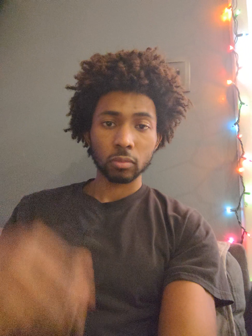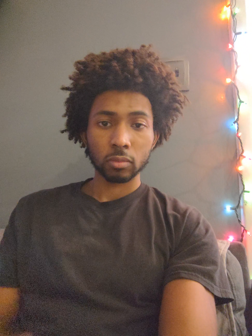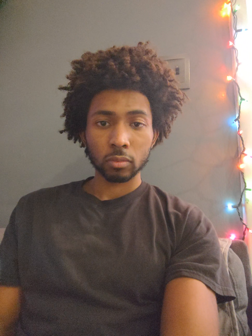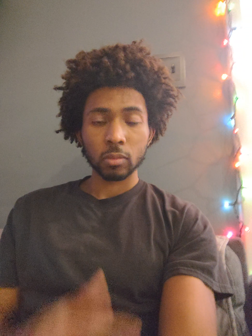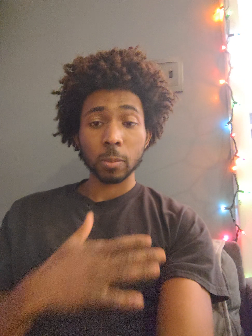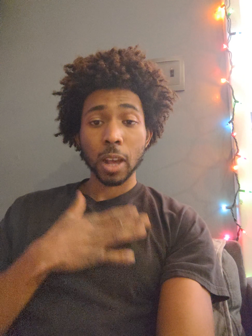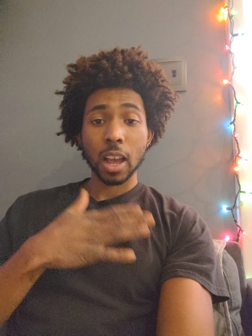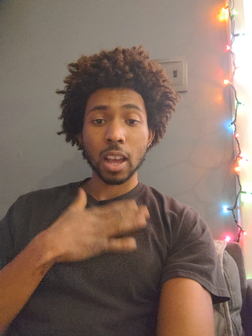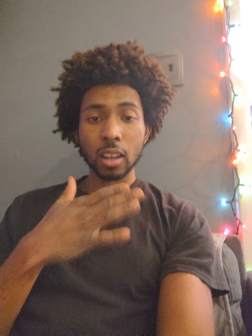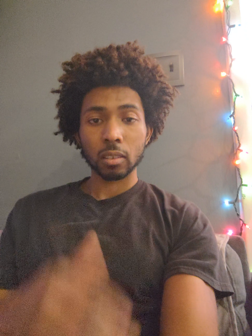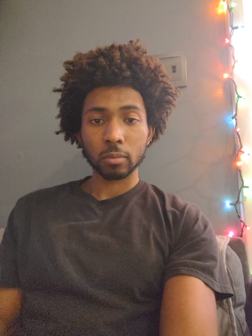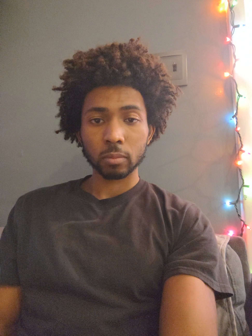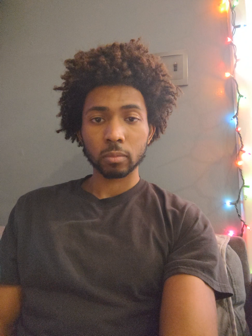happy